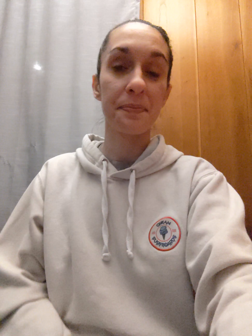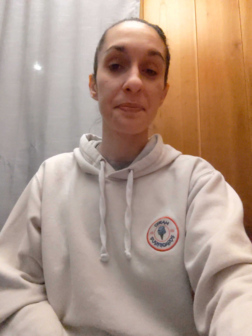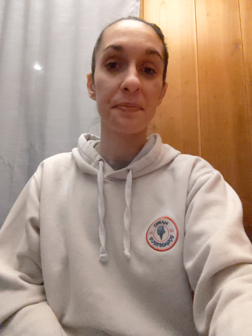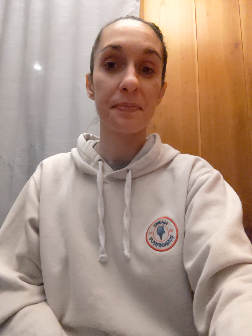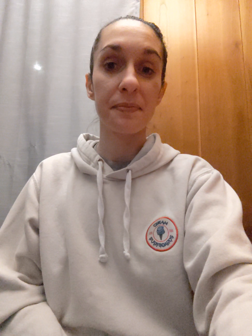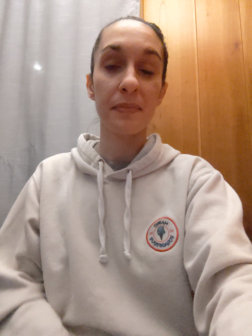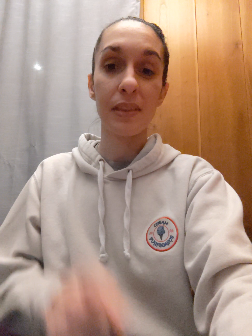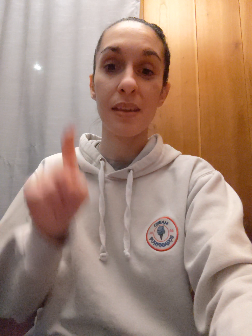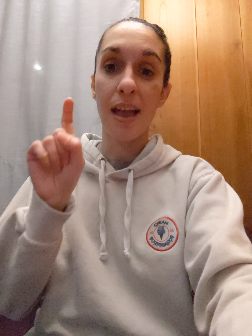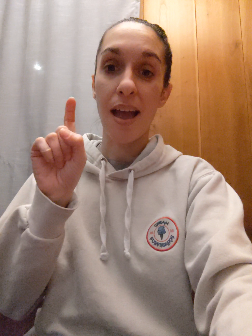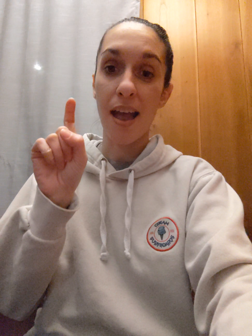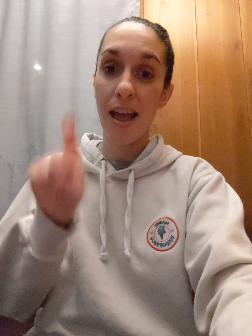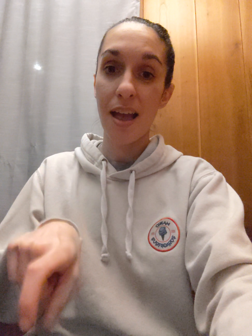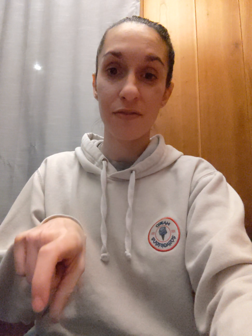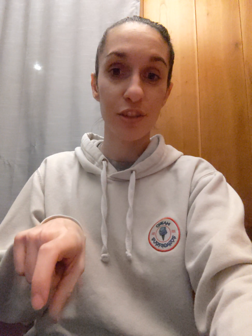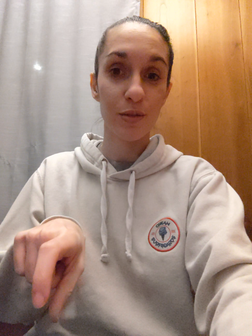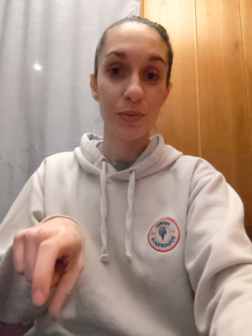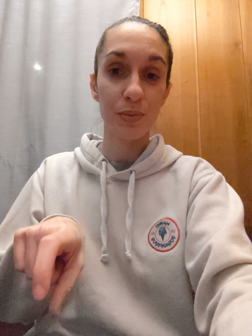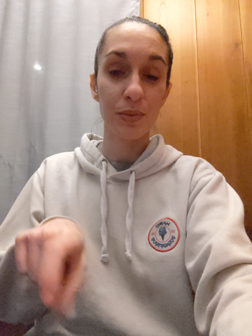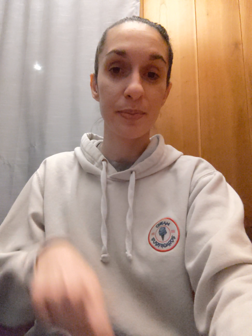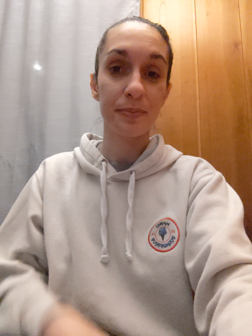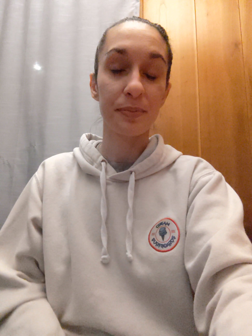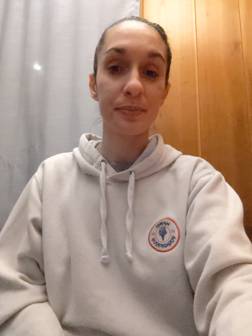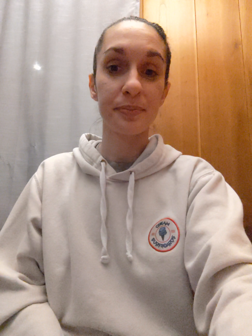have to